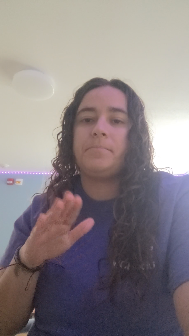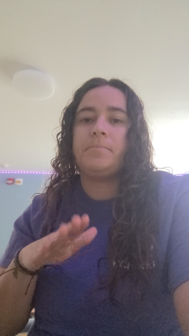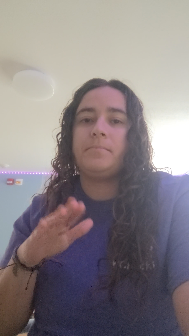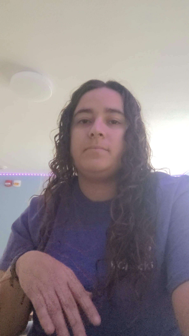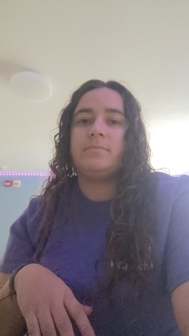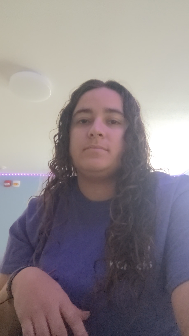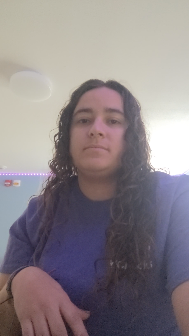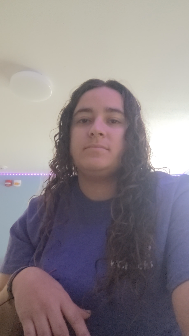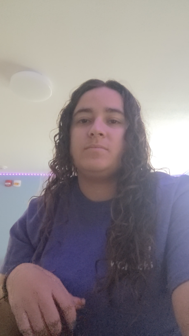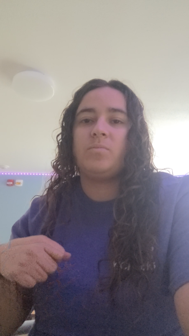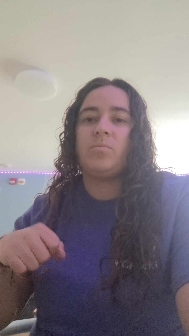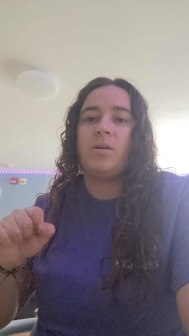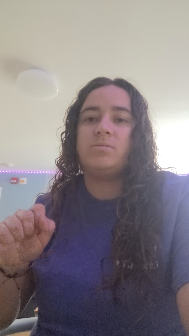motorcycle